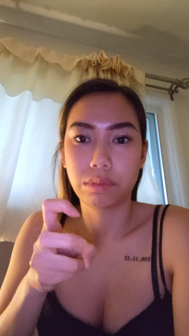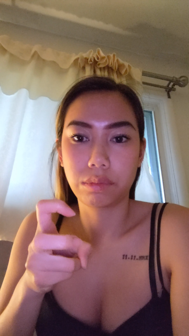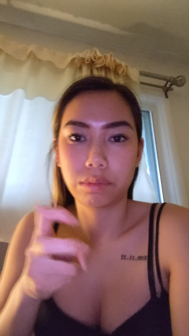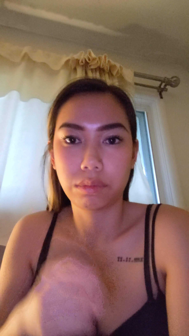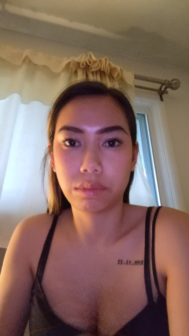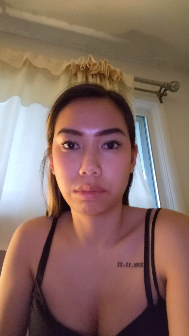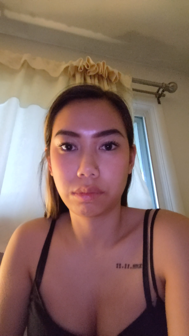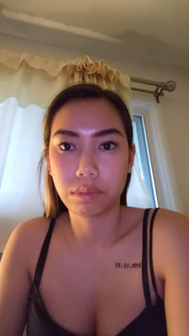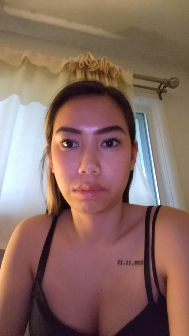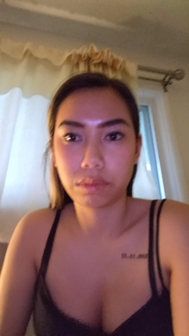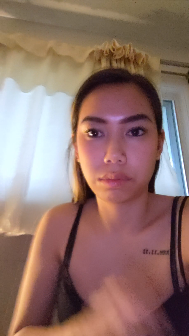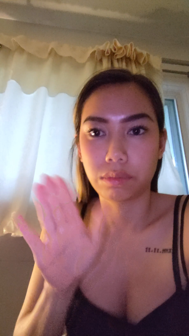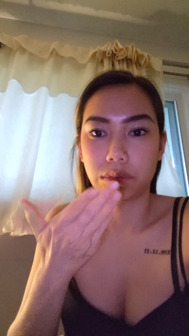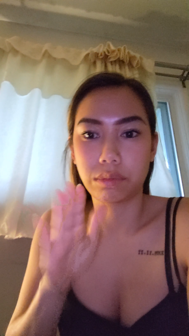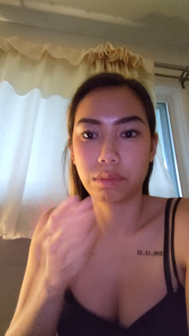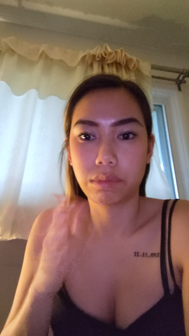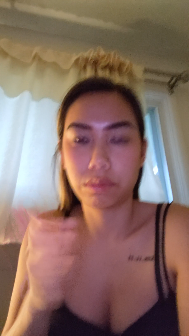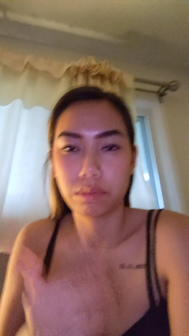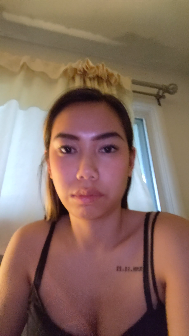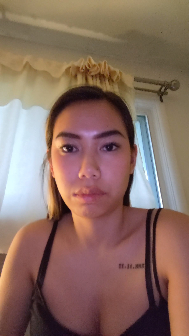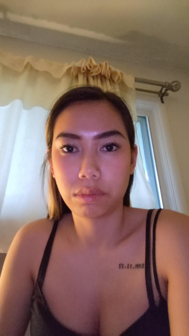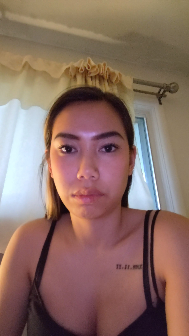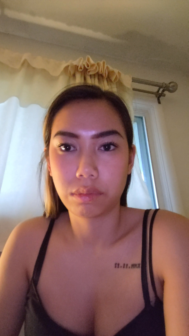share